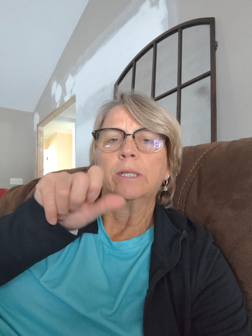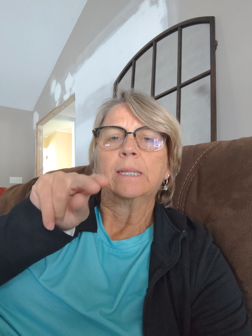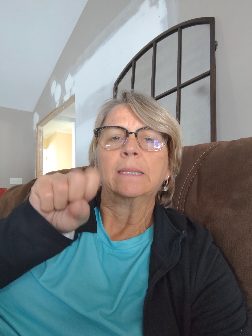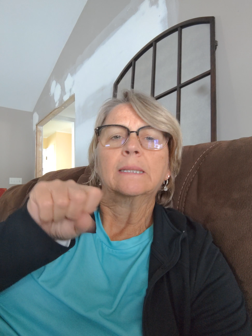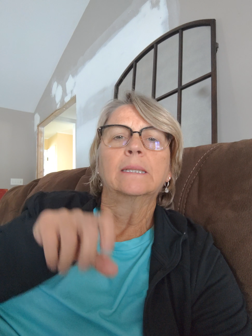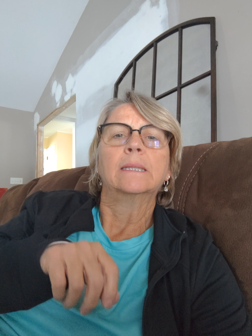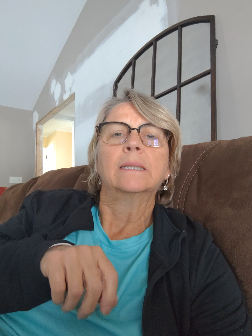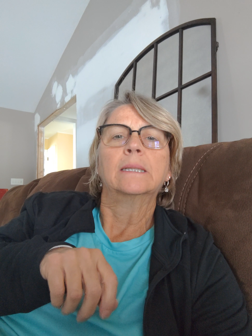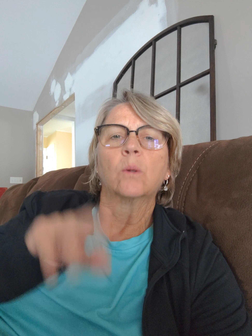jeans